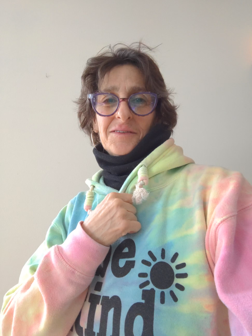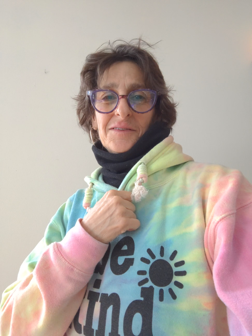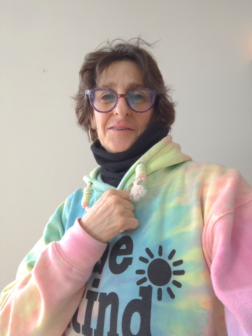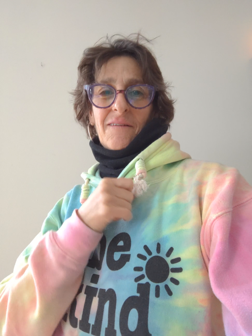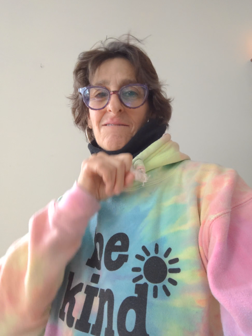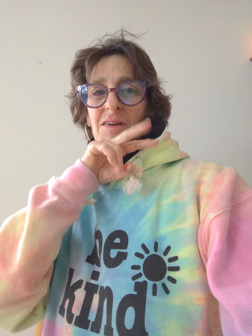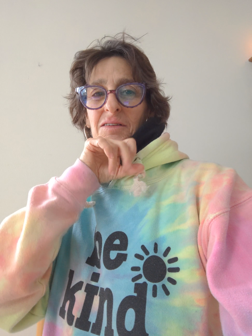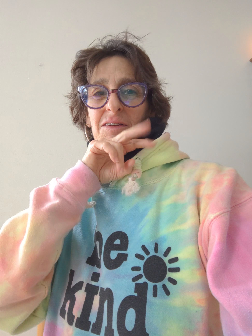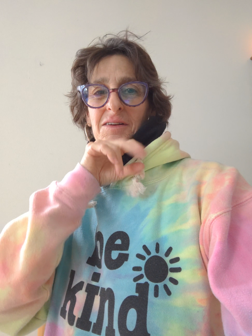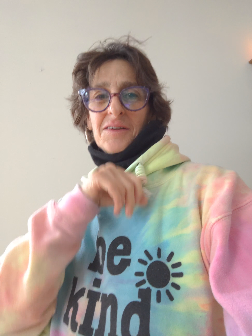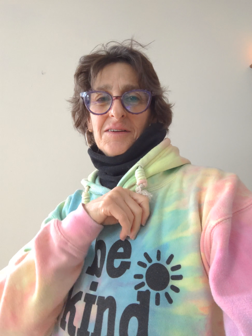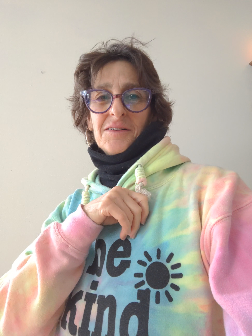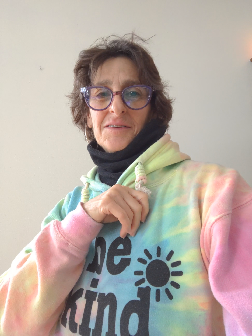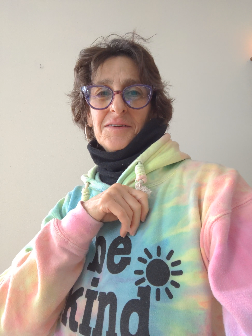frog